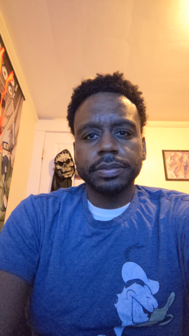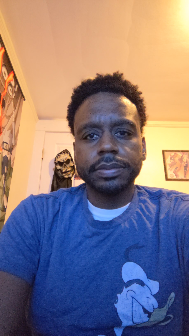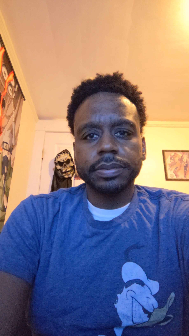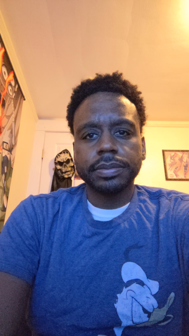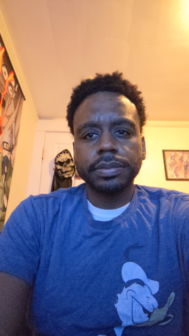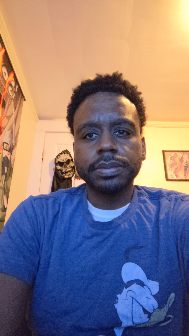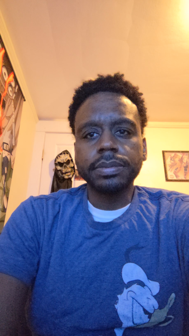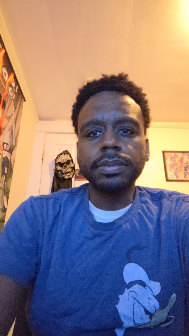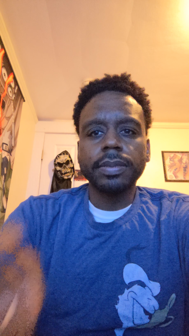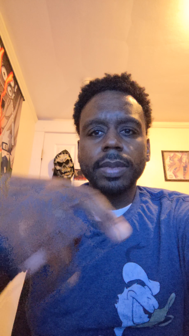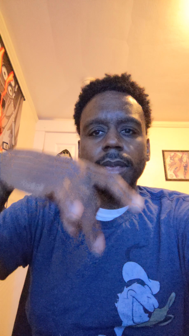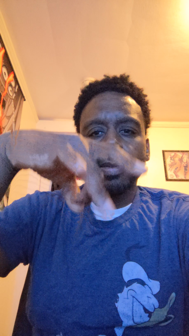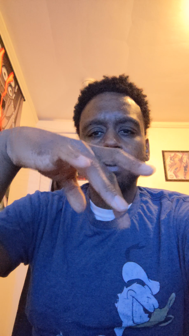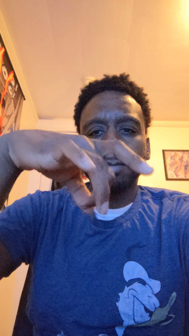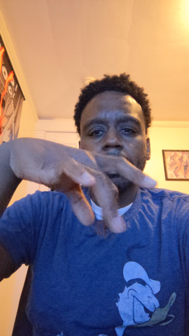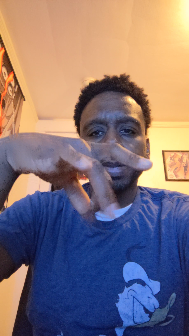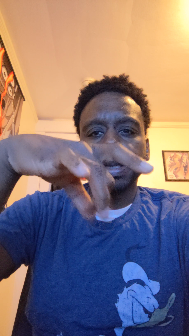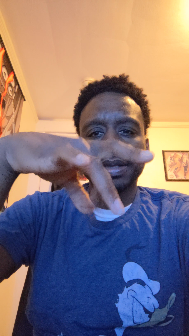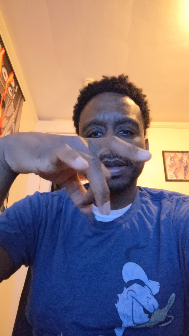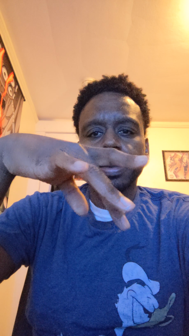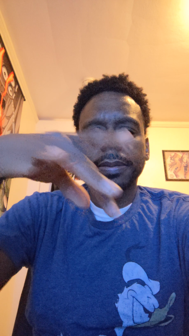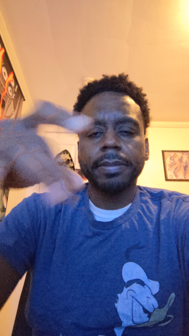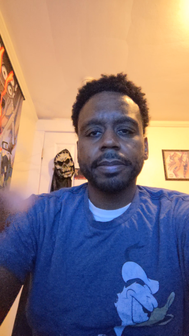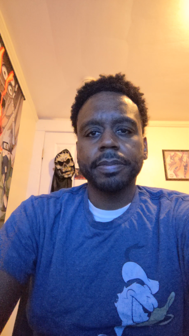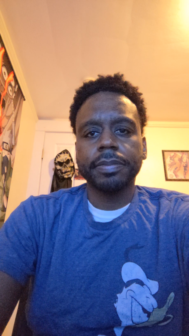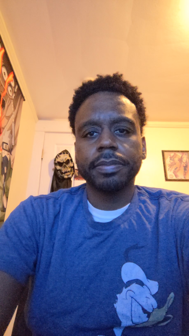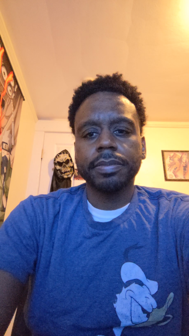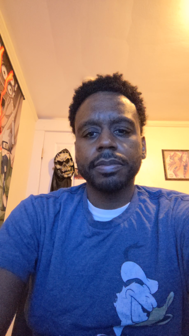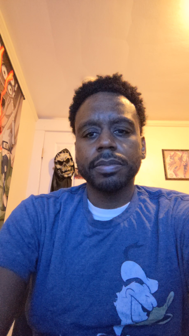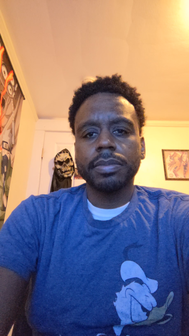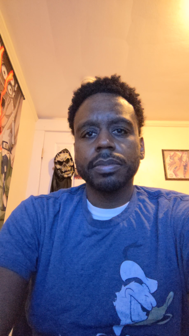pumpkin